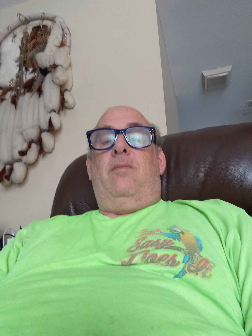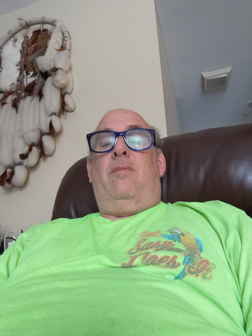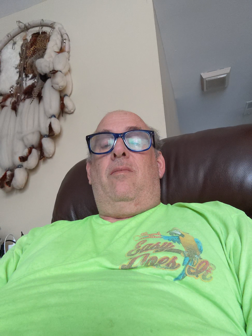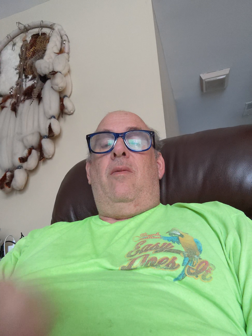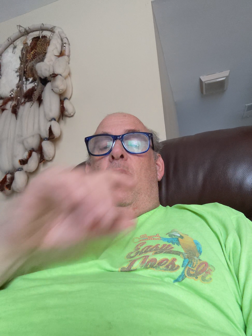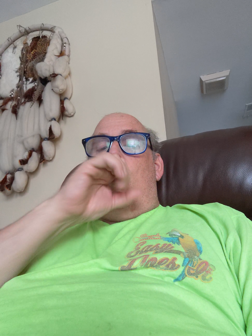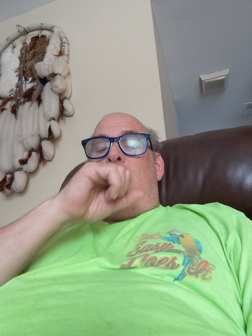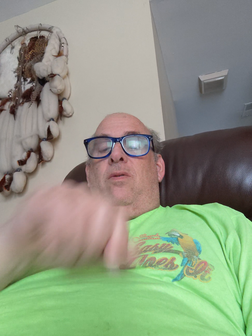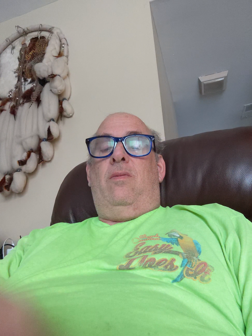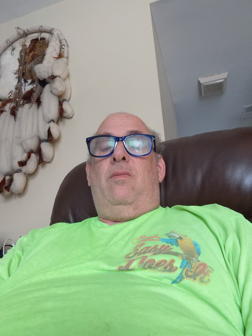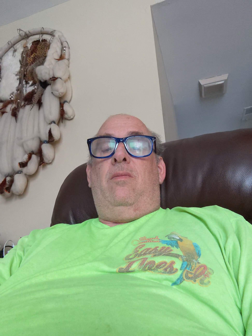orange